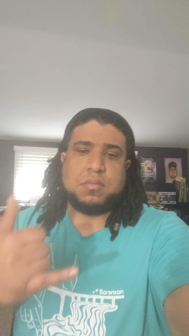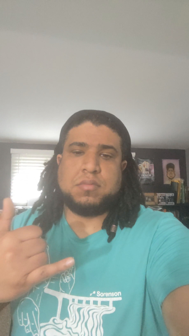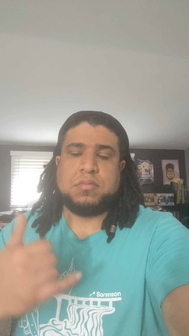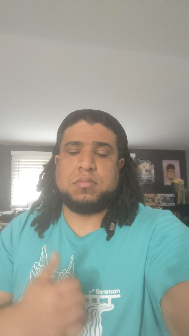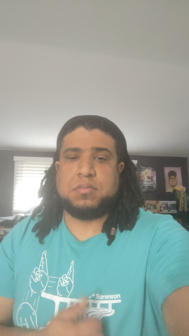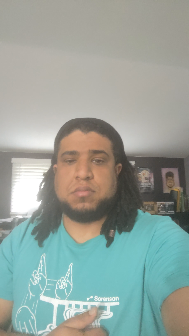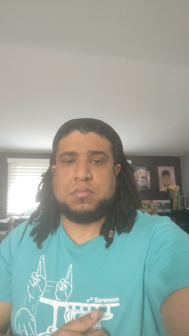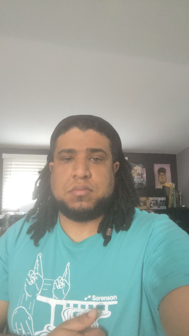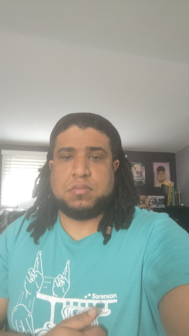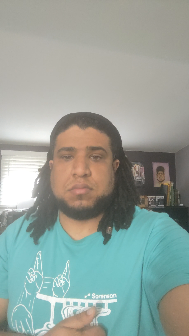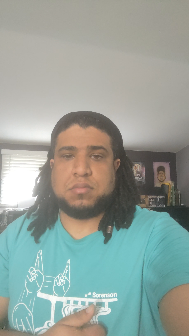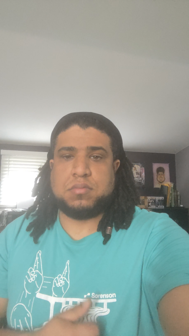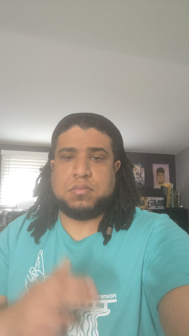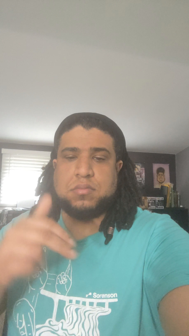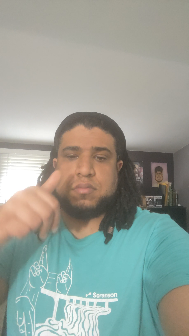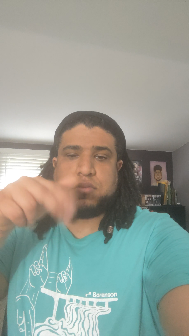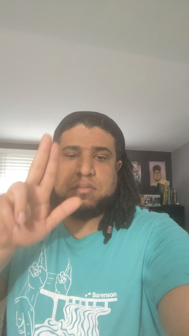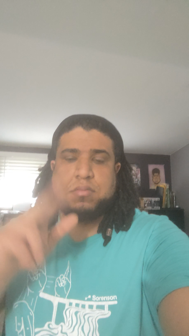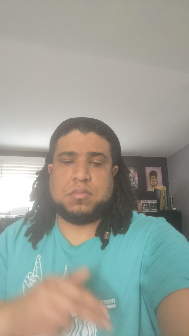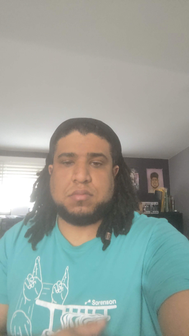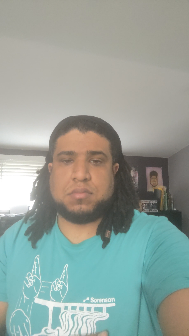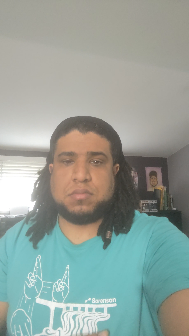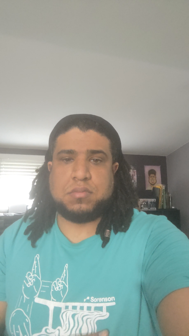lick